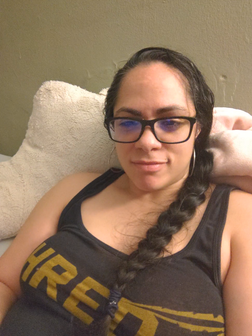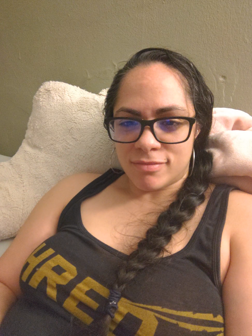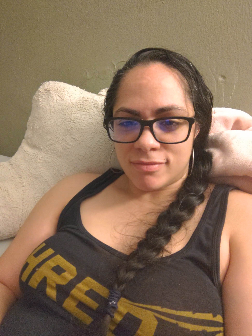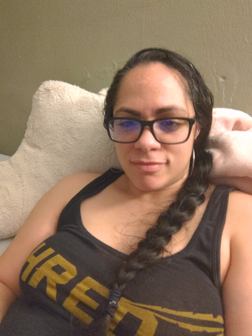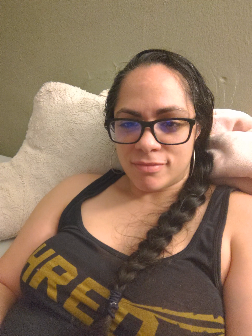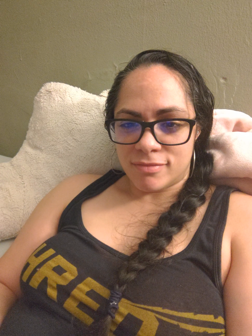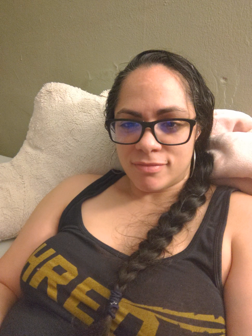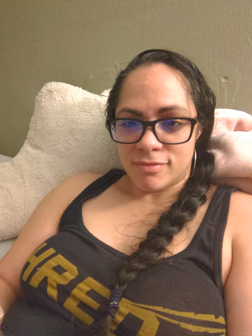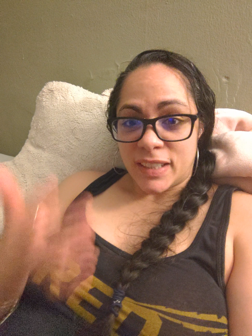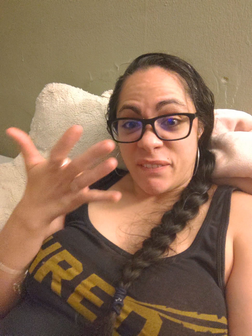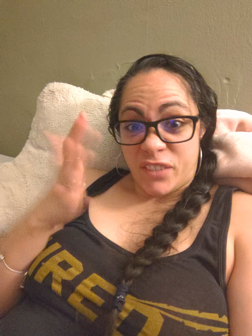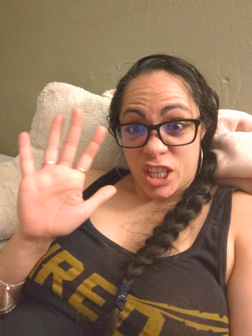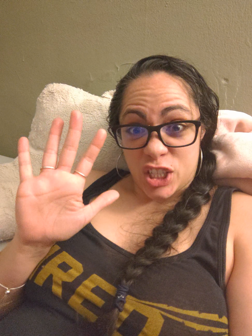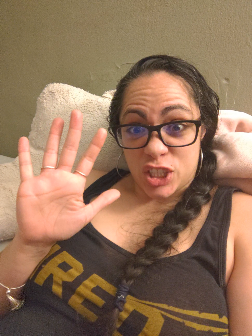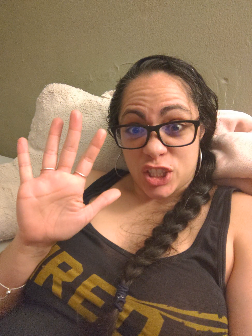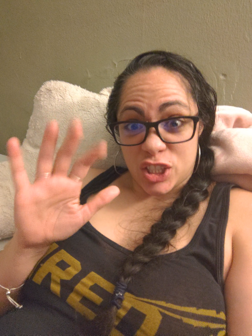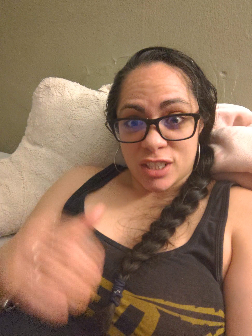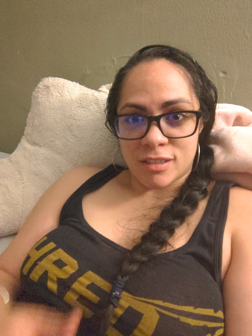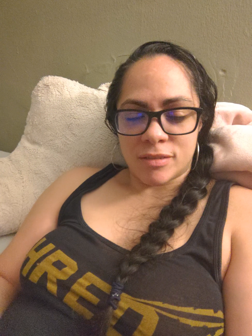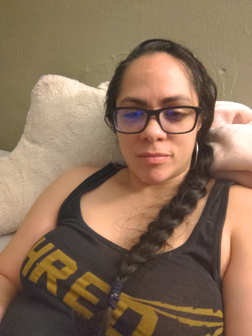finish